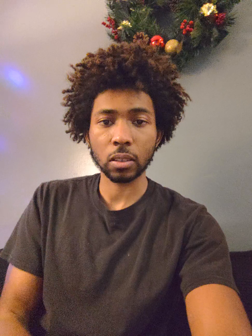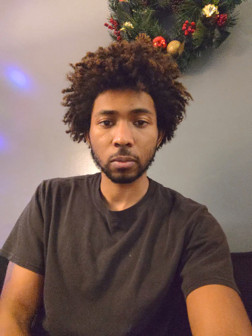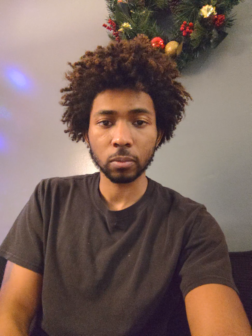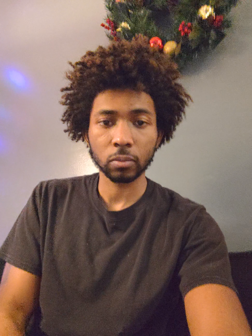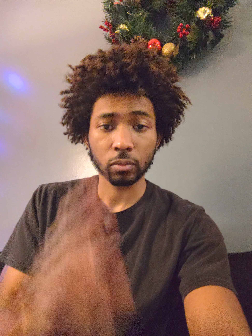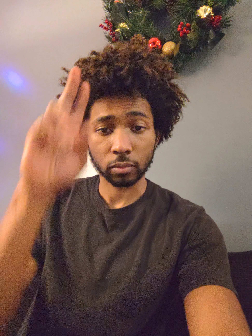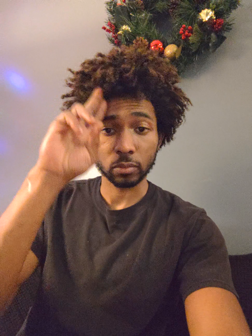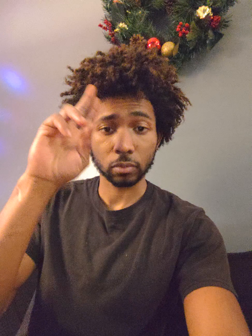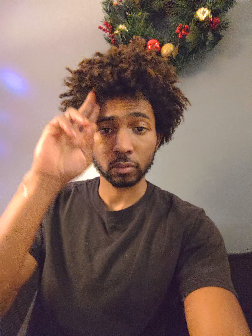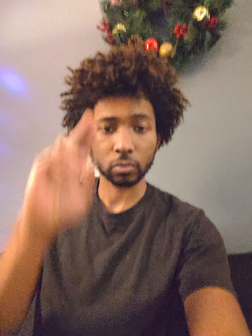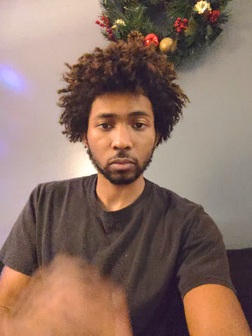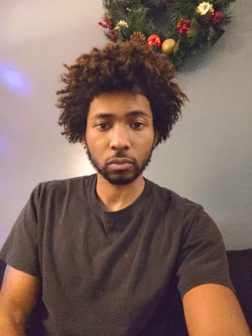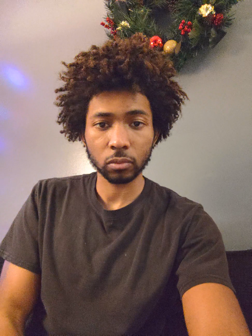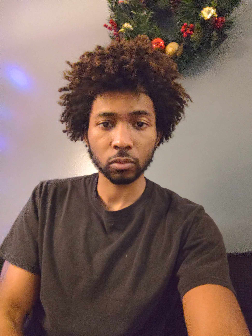uncle